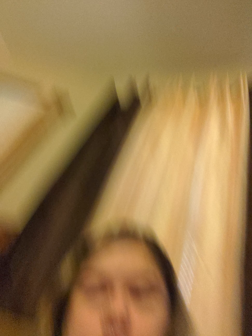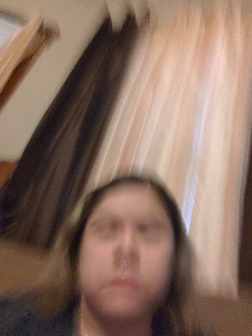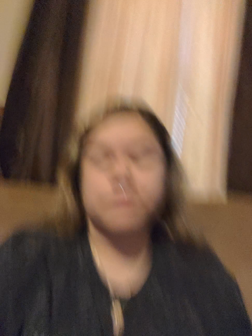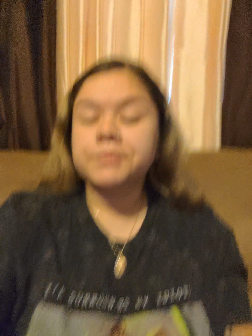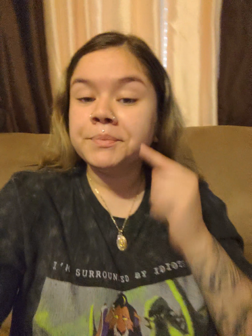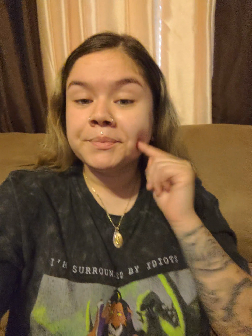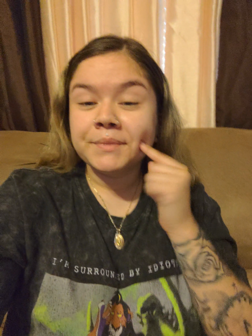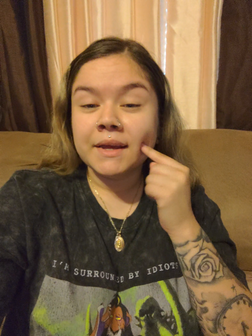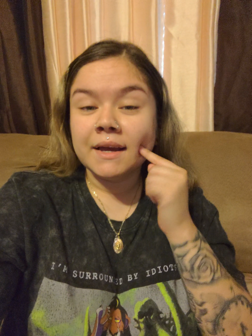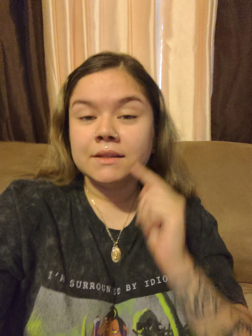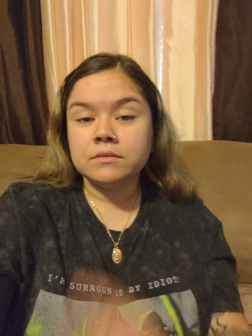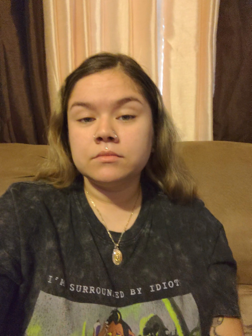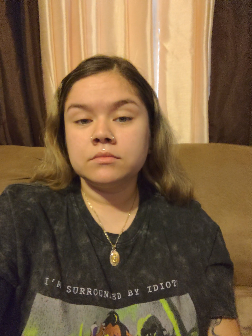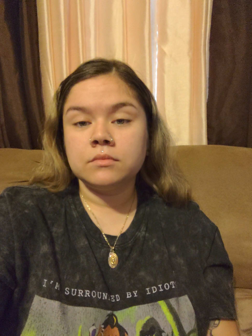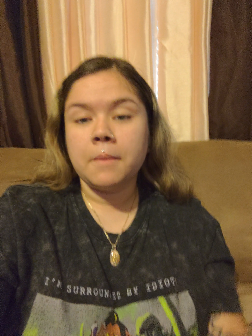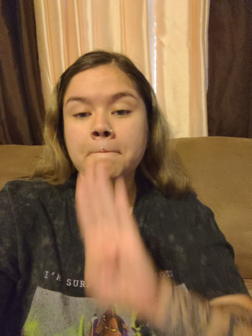candy